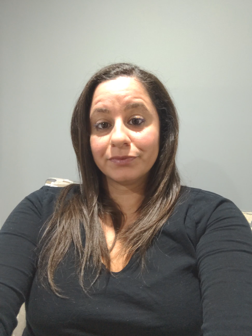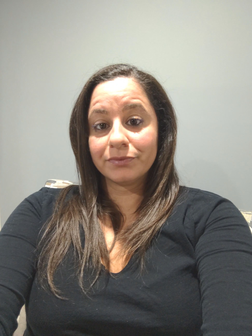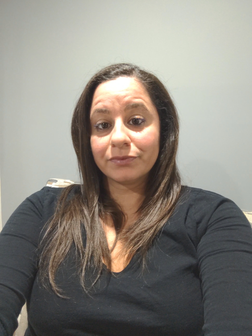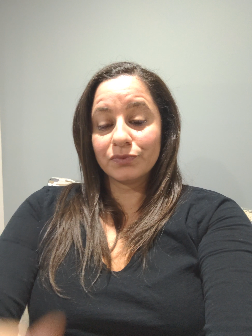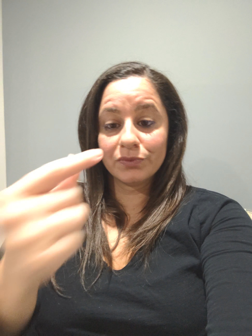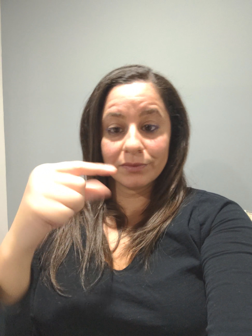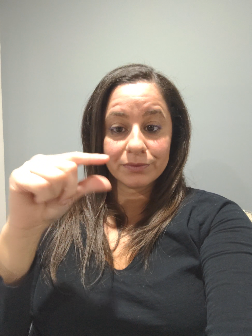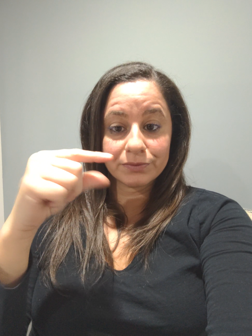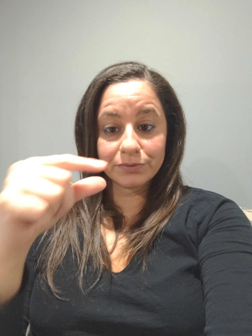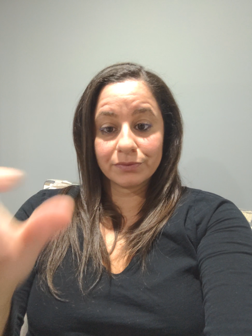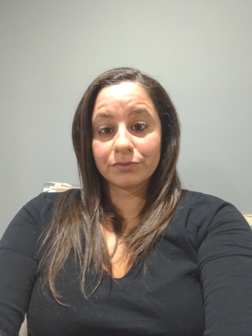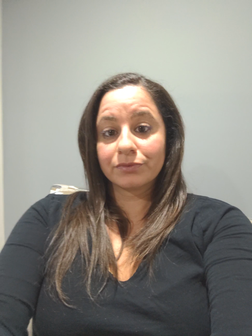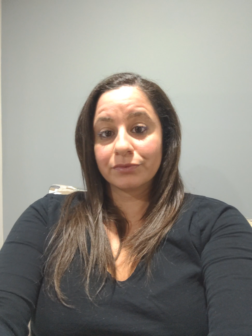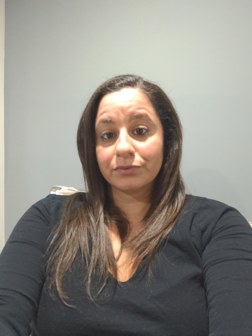green